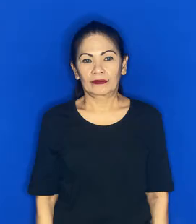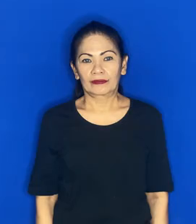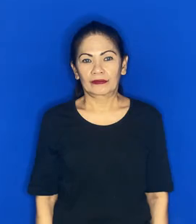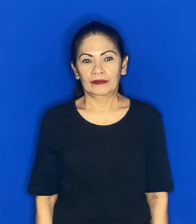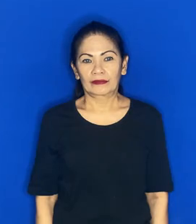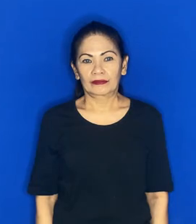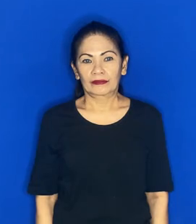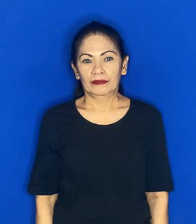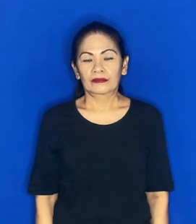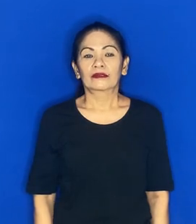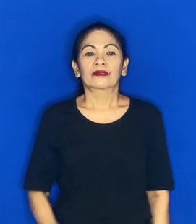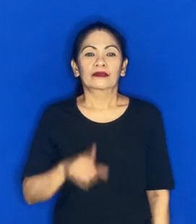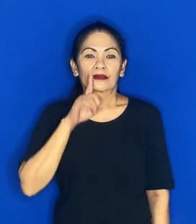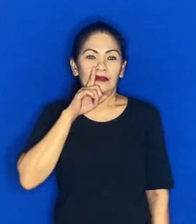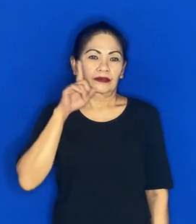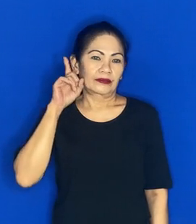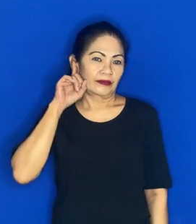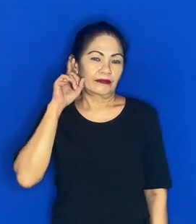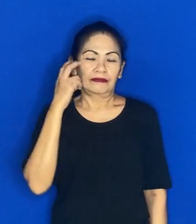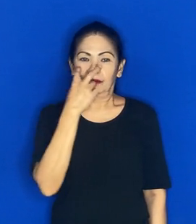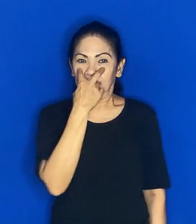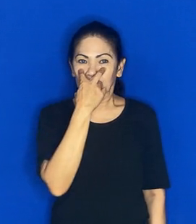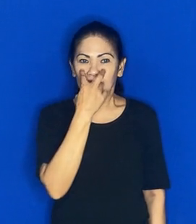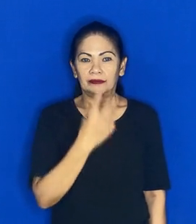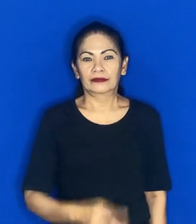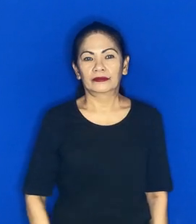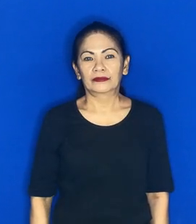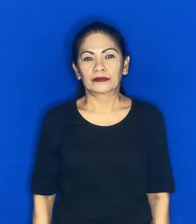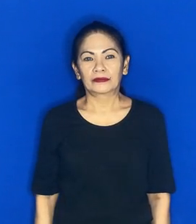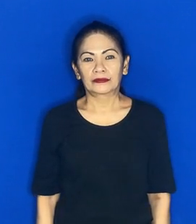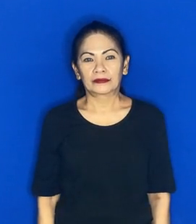deaf blind